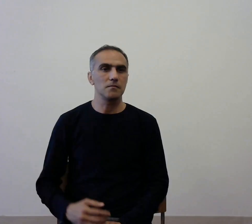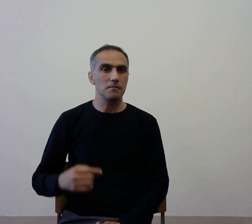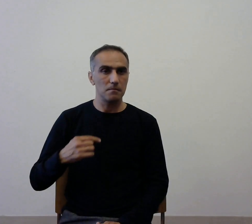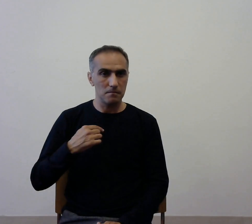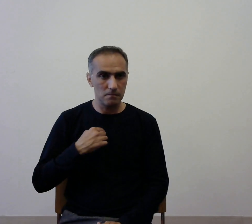mən